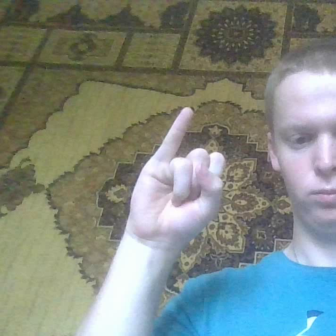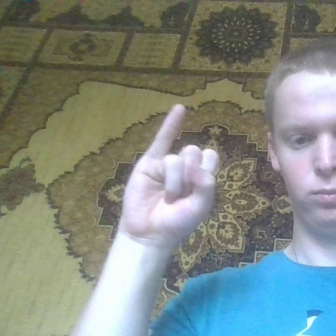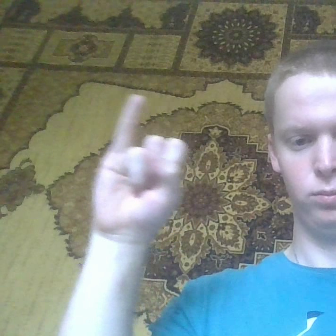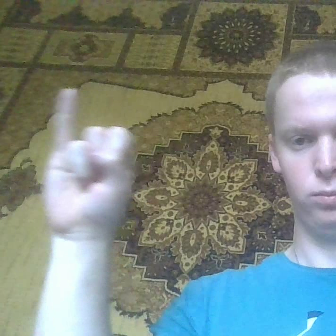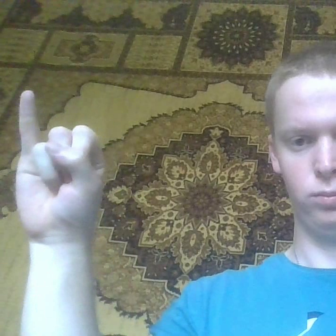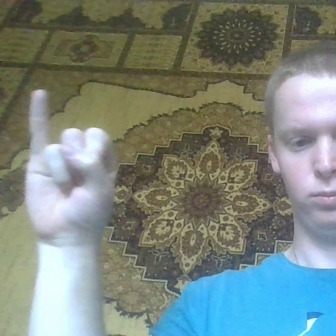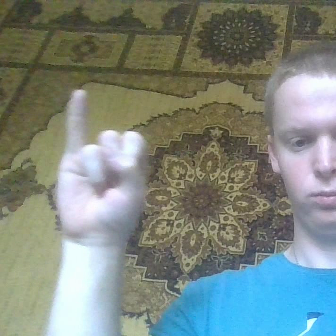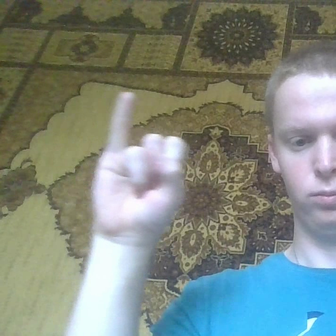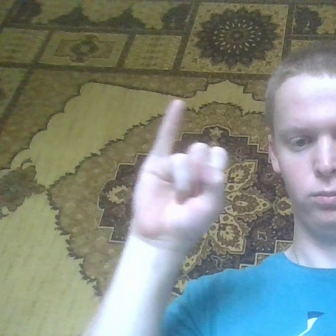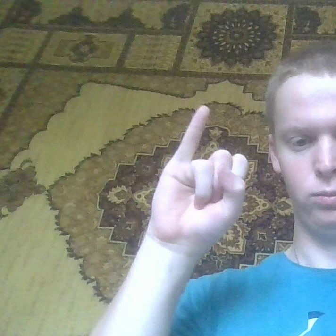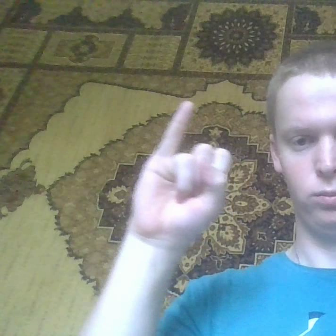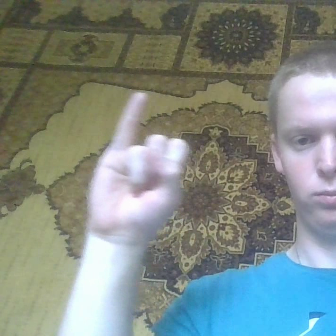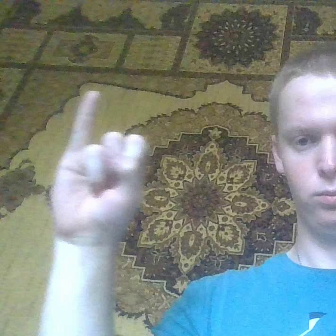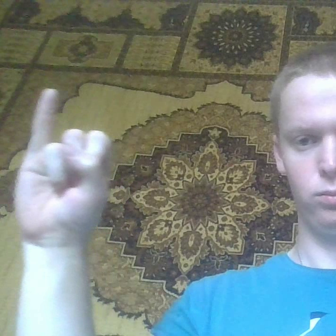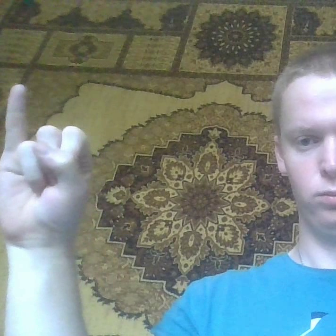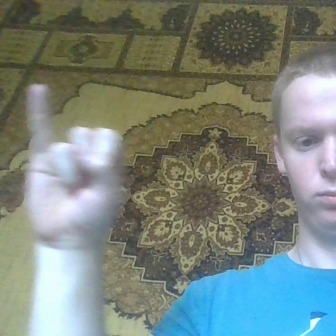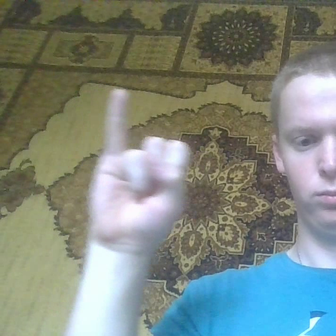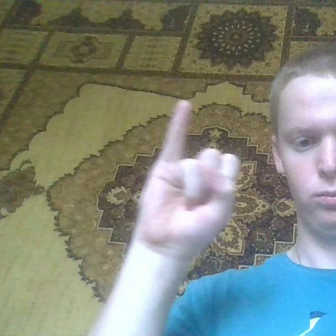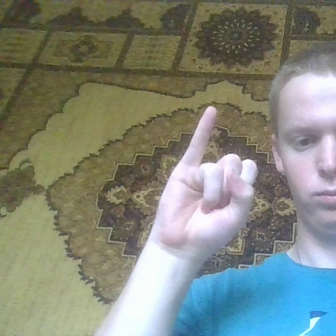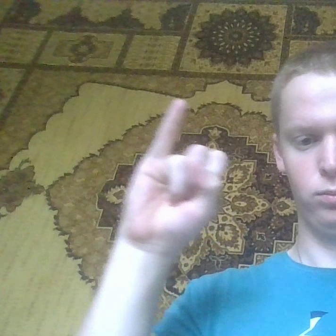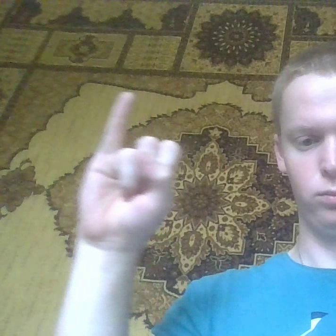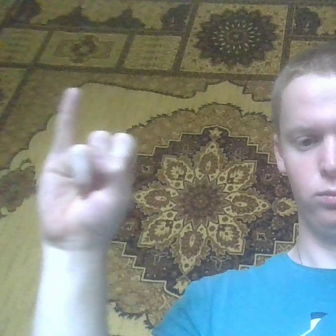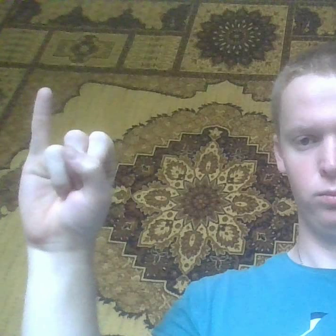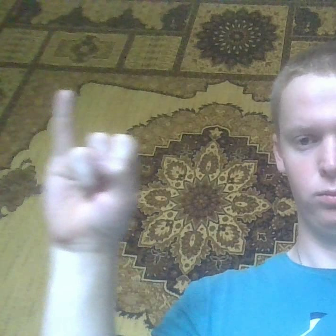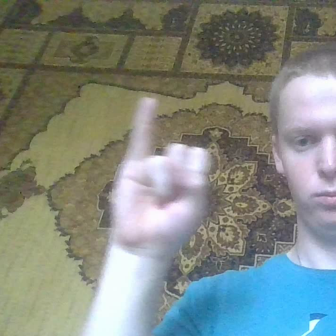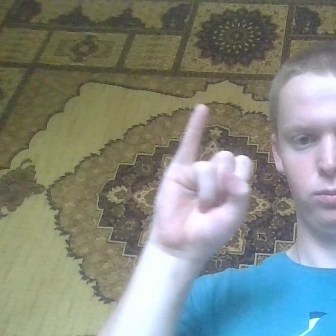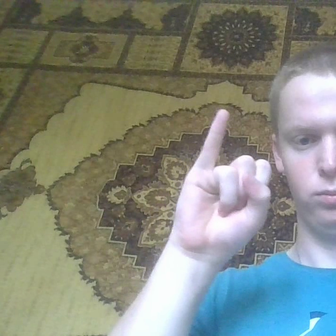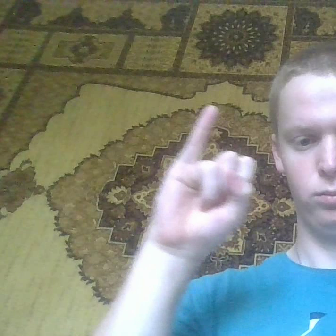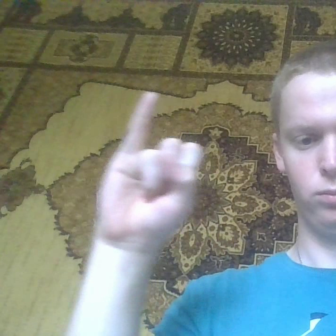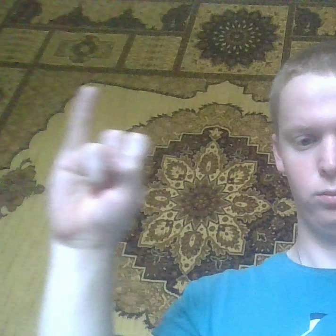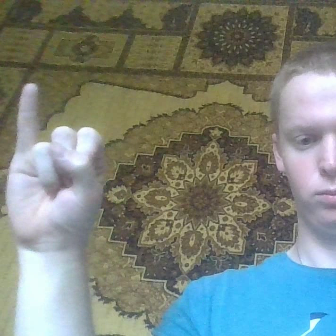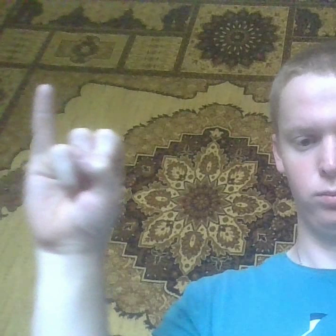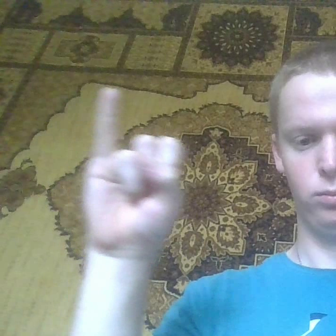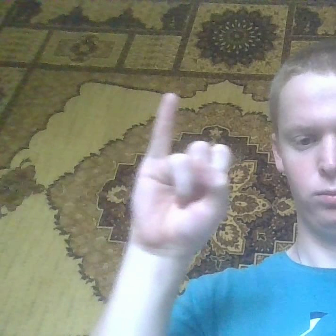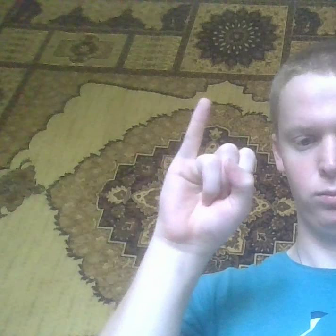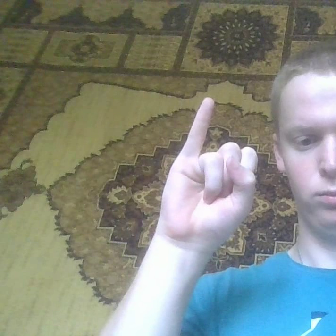Ї